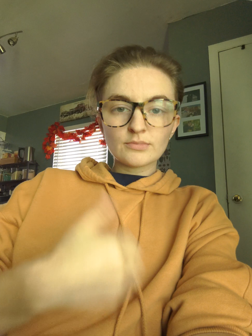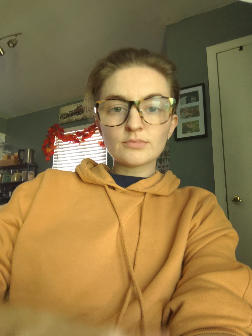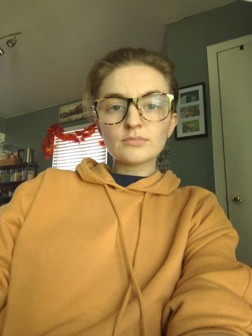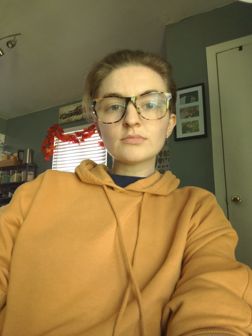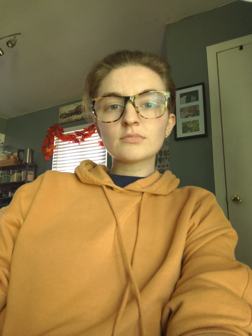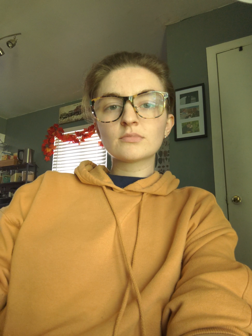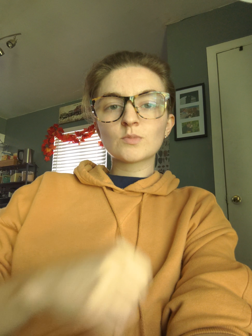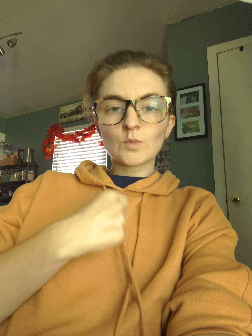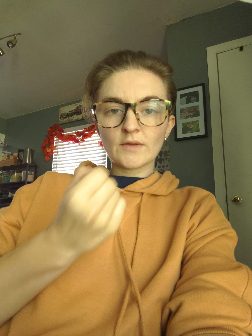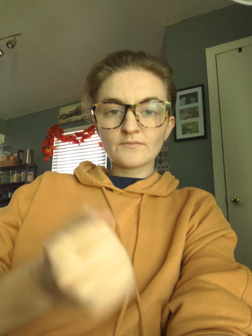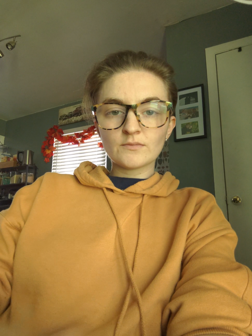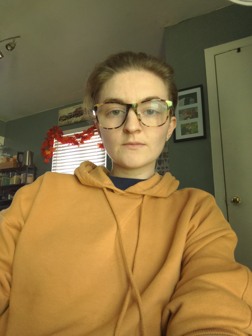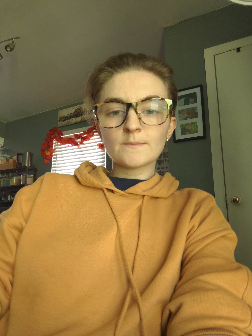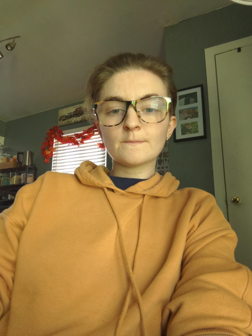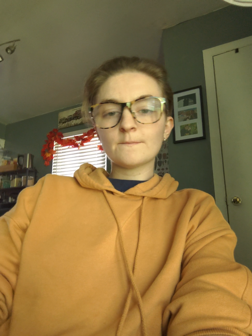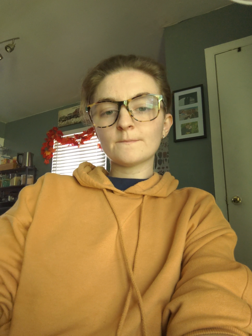drive